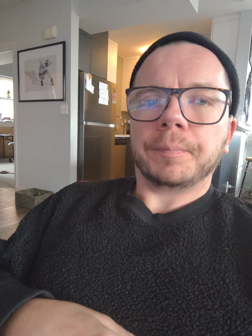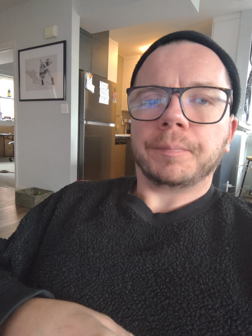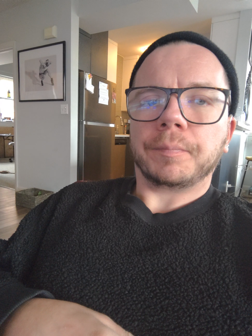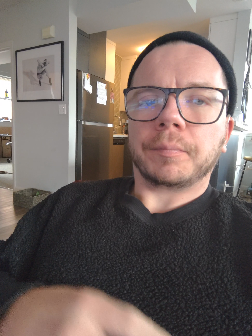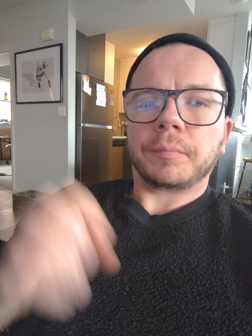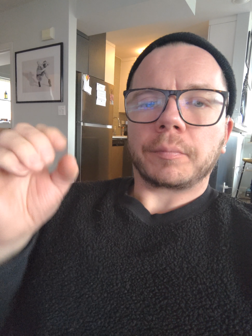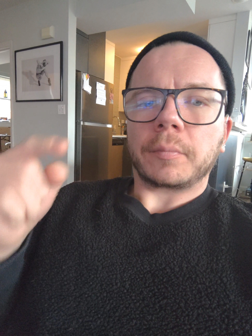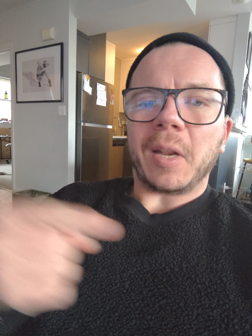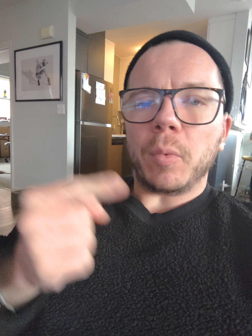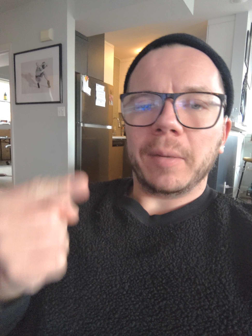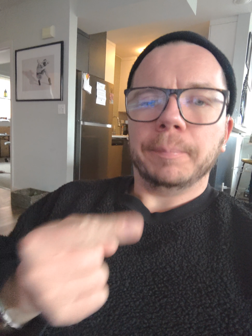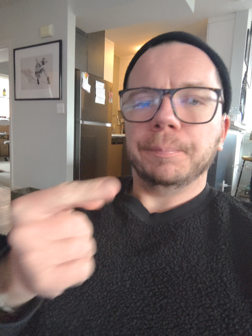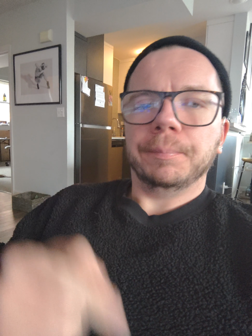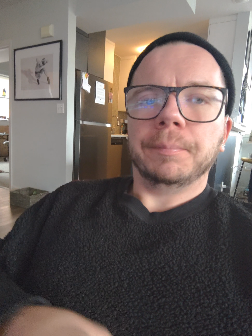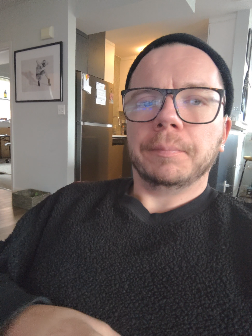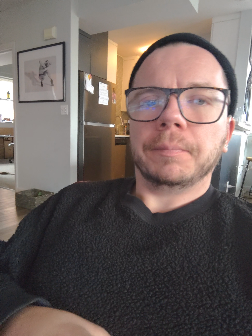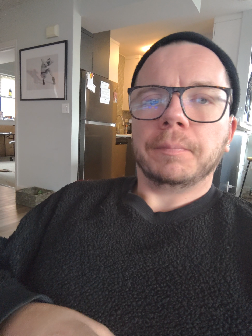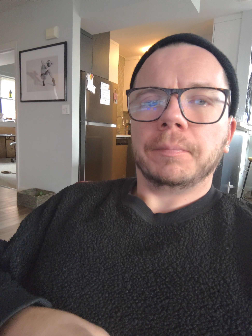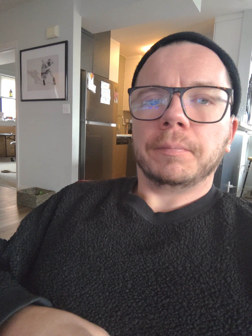owie